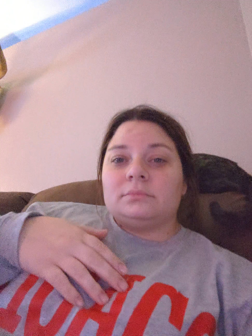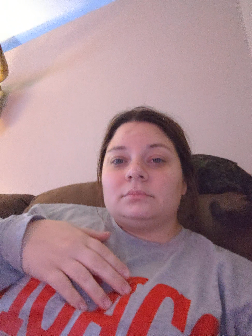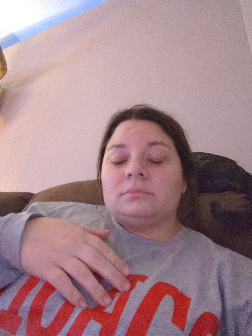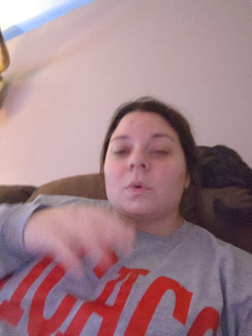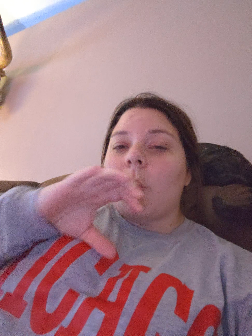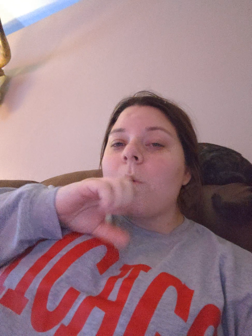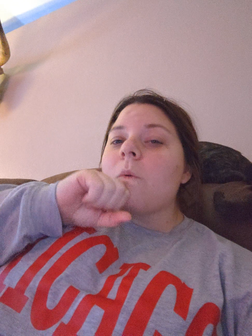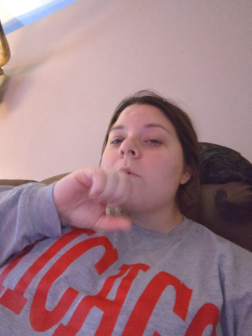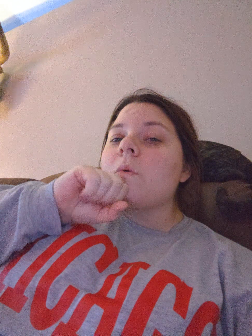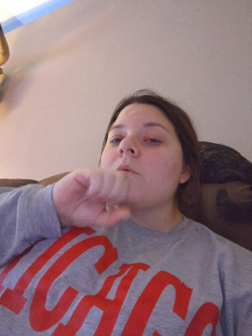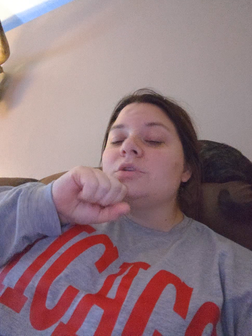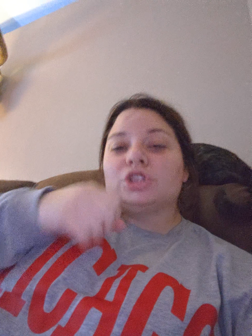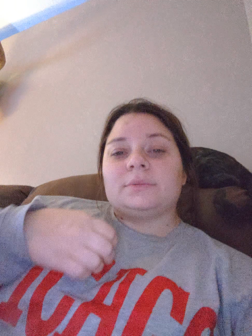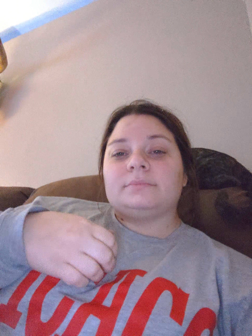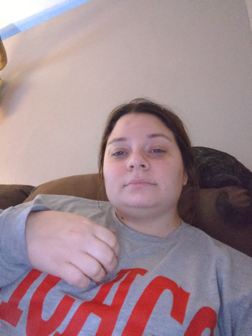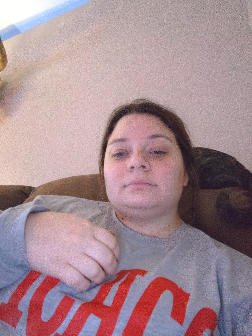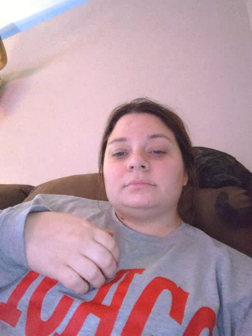orange